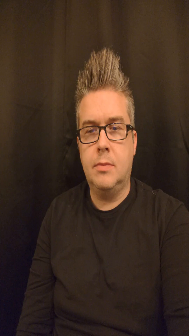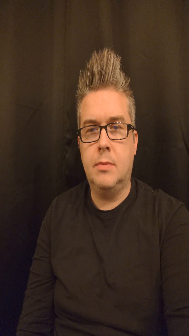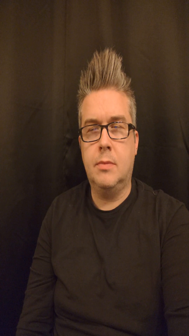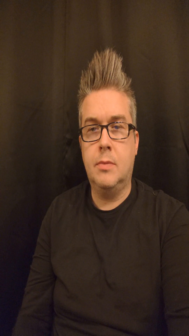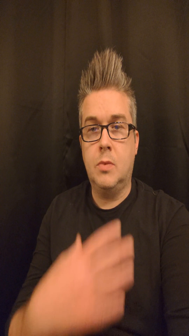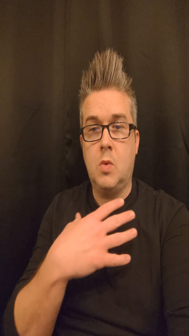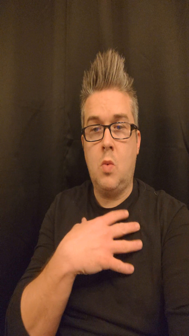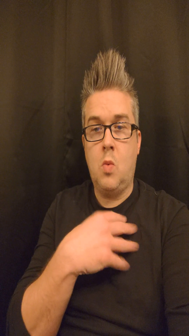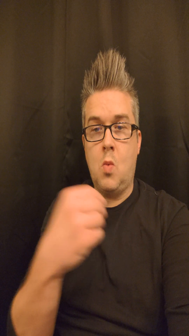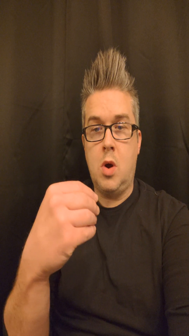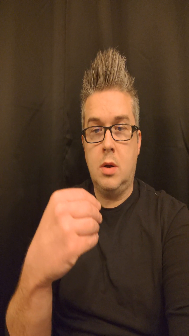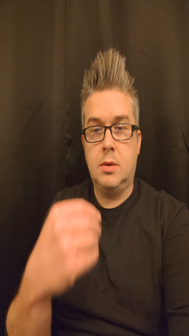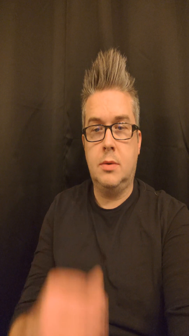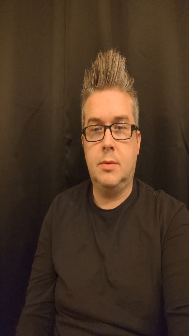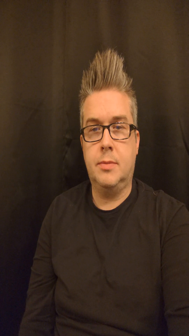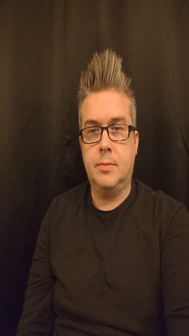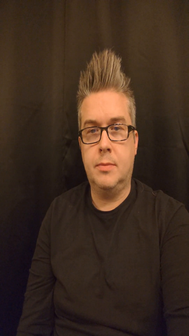white